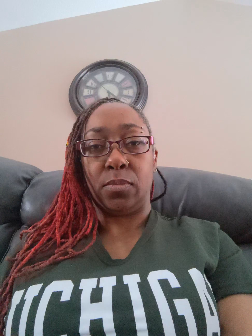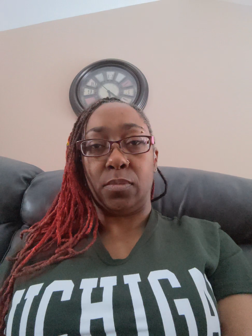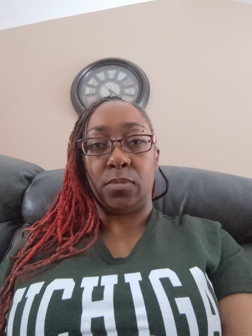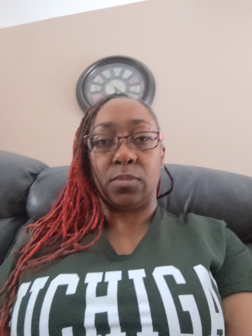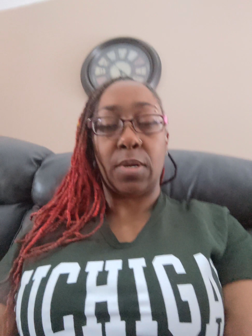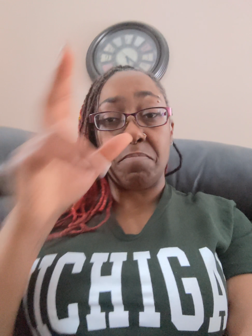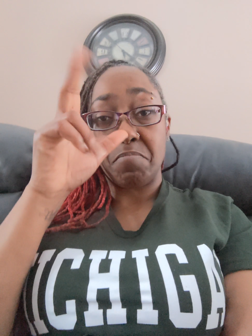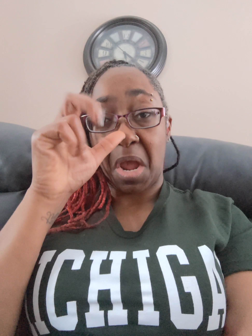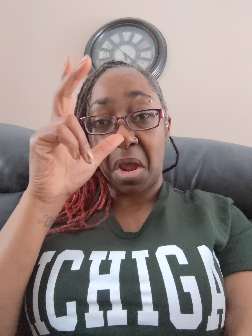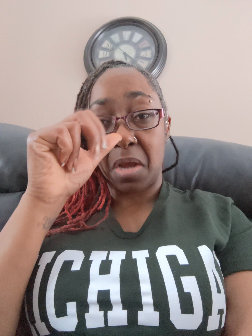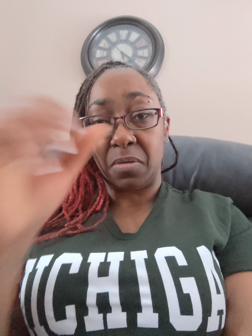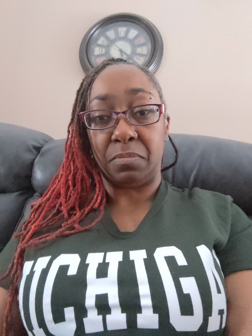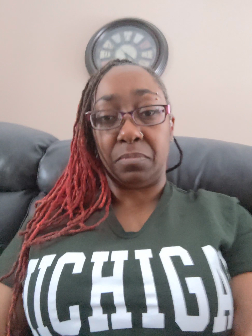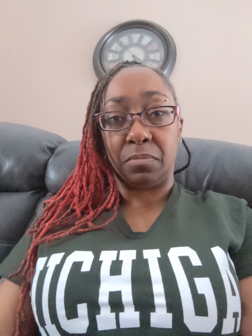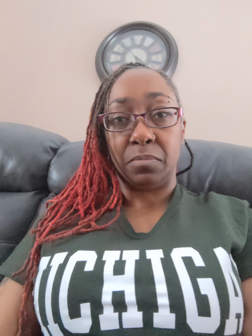bug